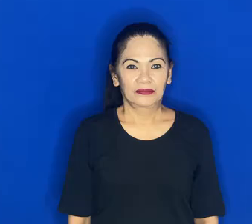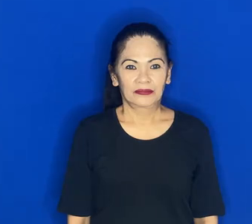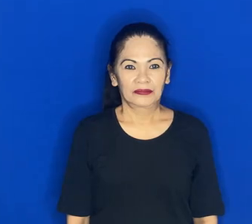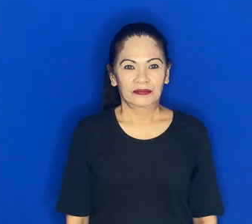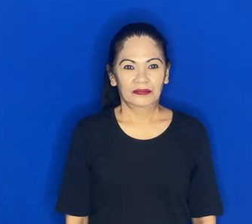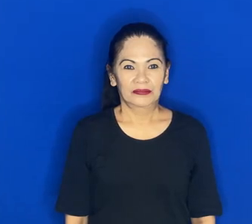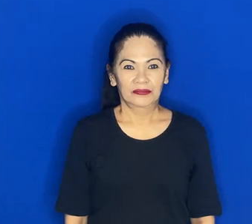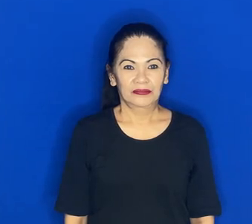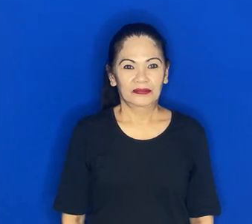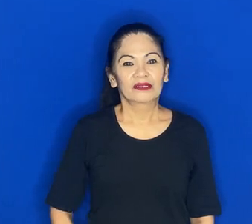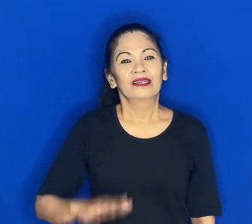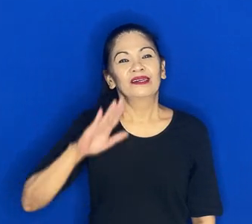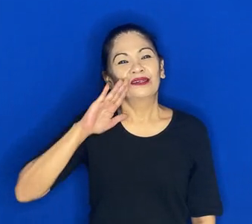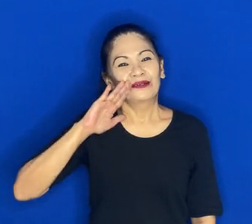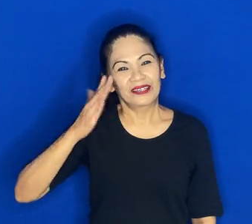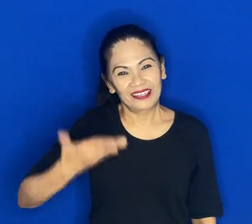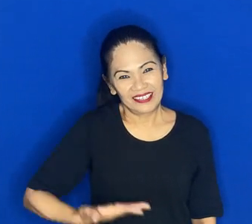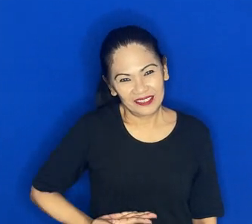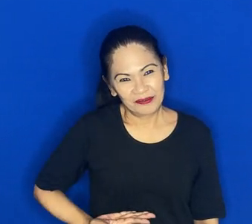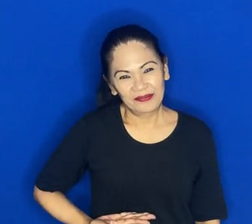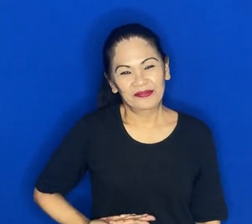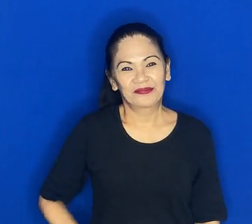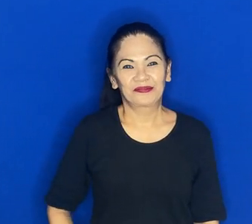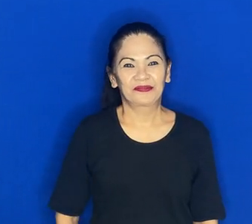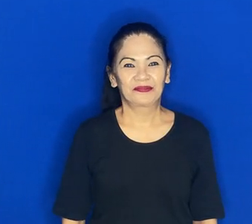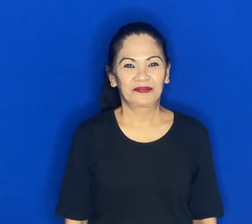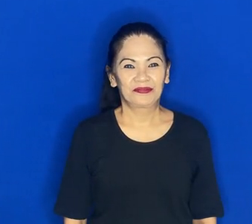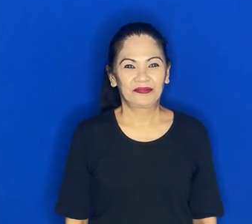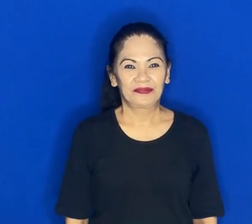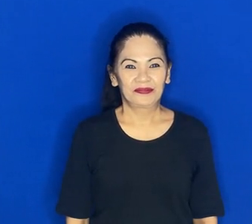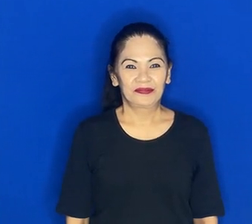youre welcome